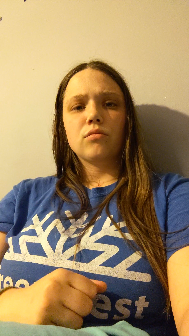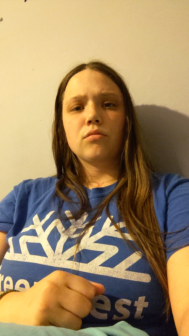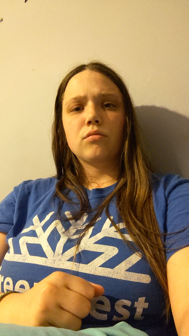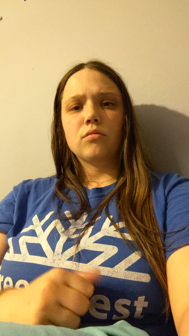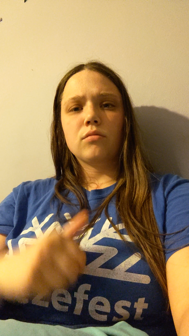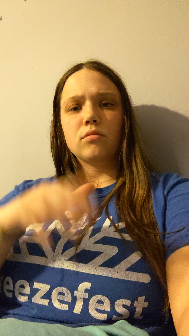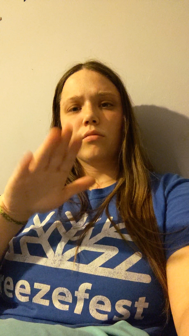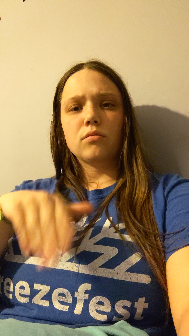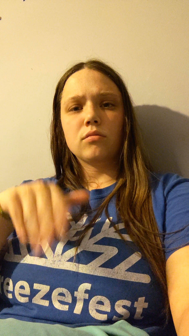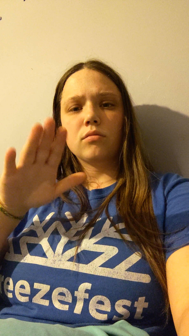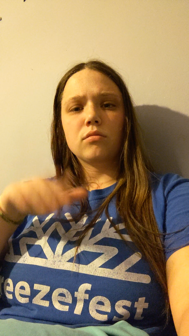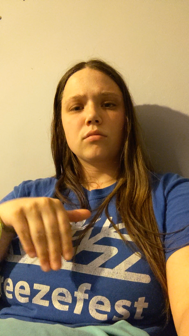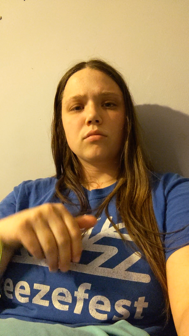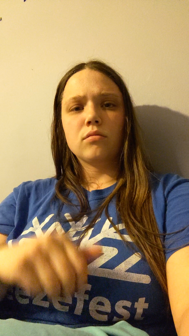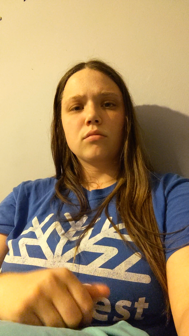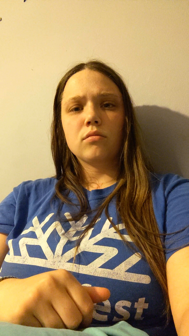paint